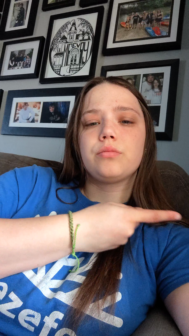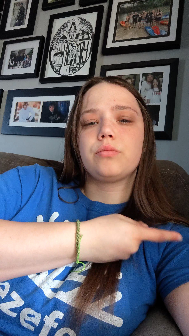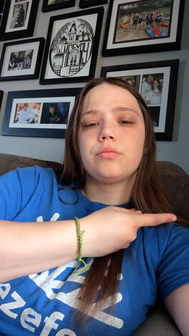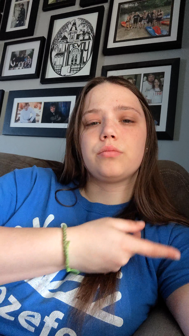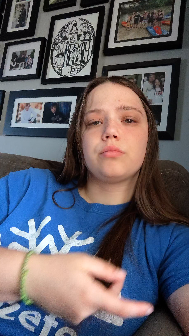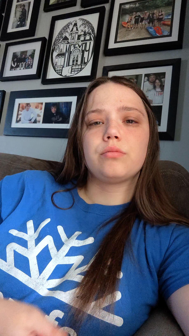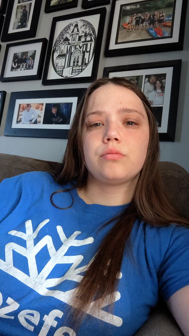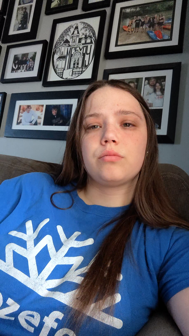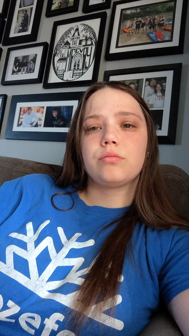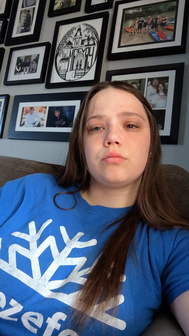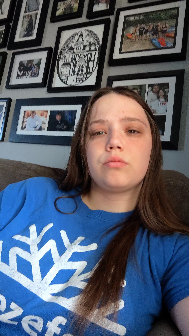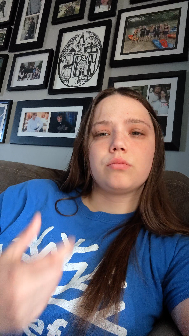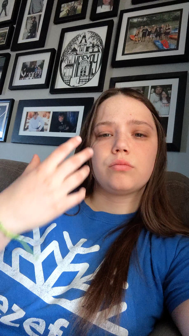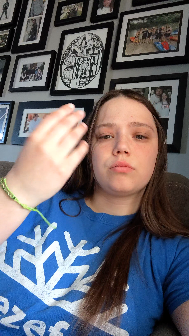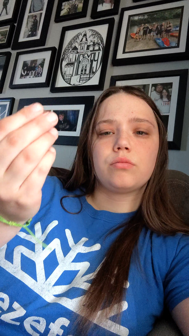got to